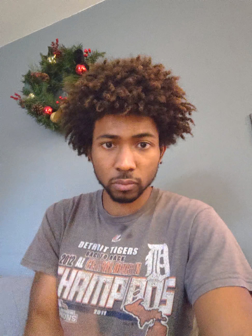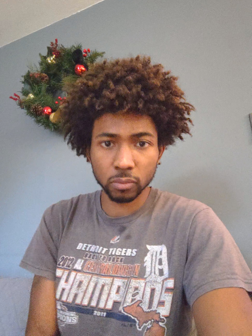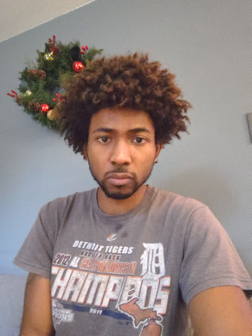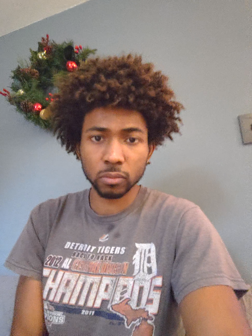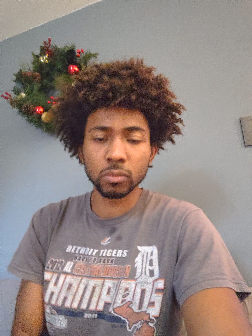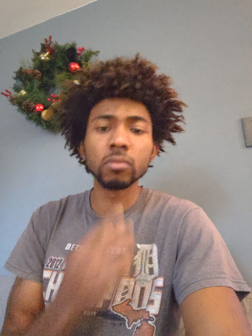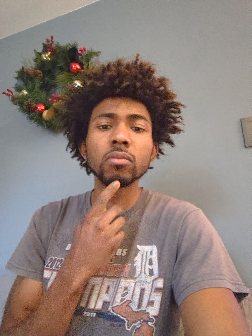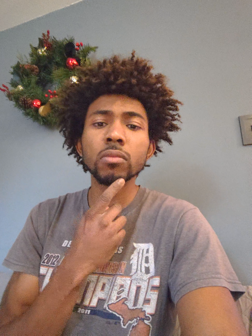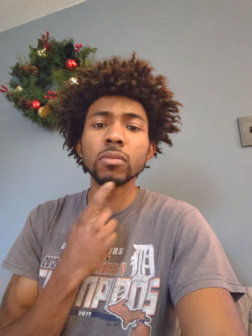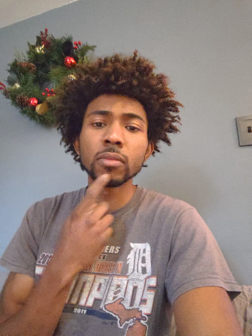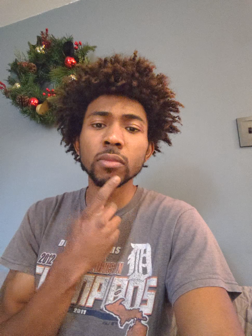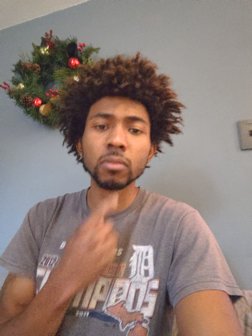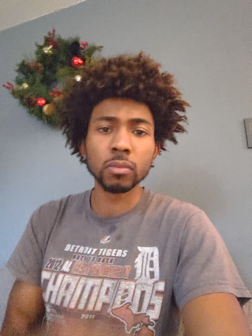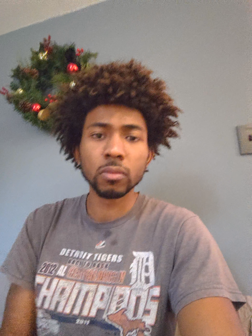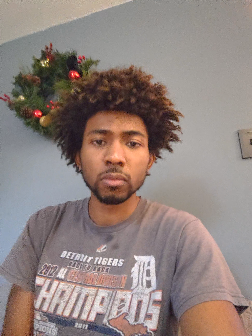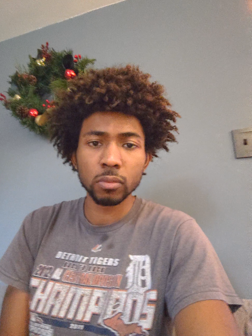chin